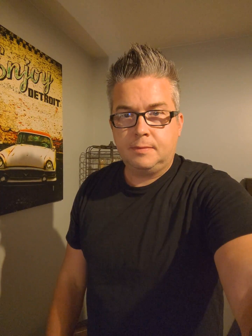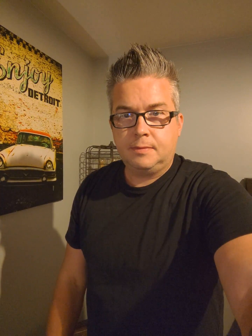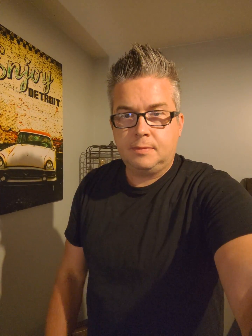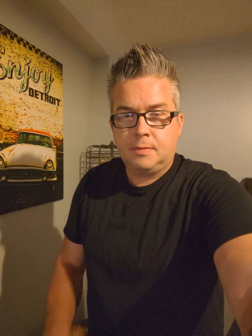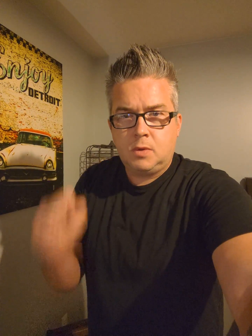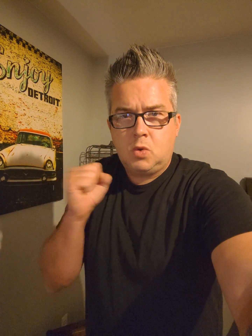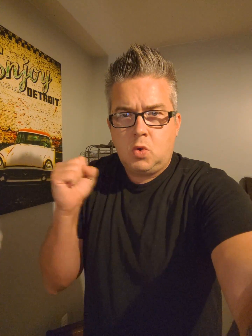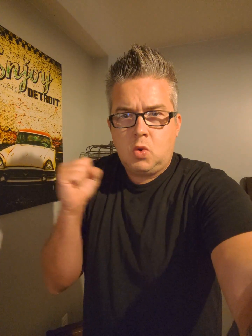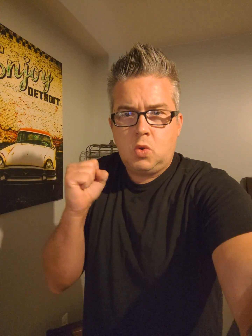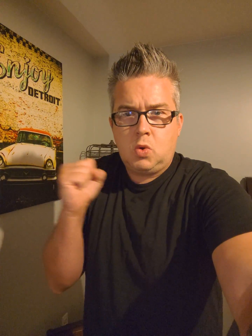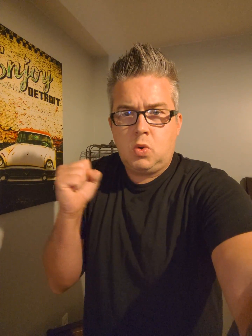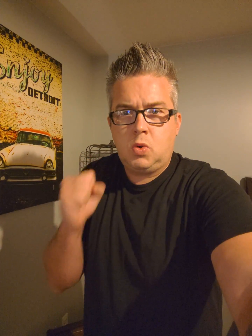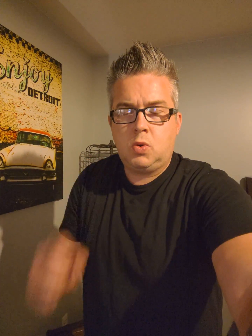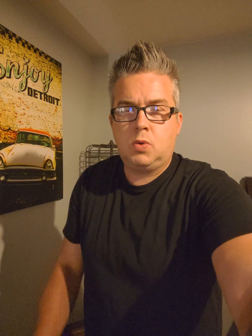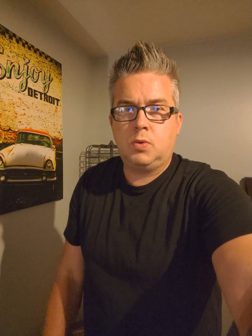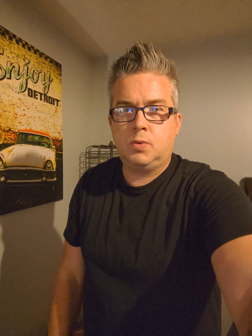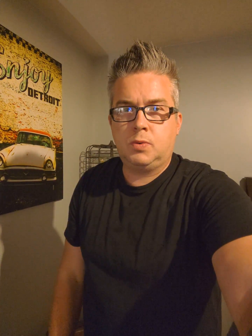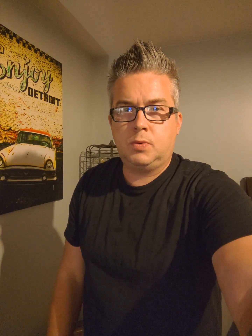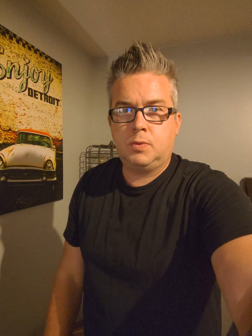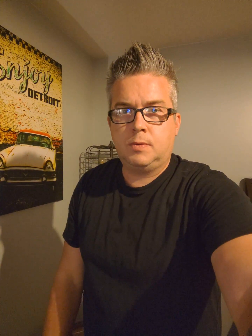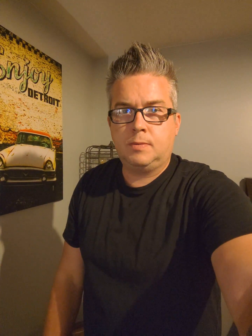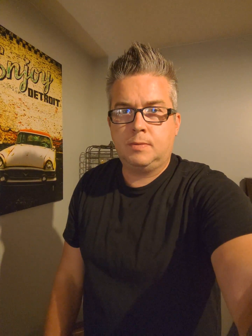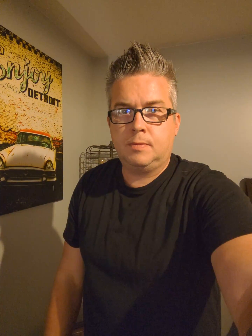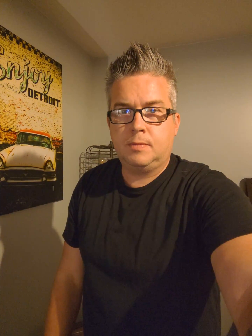cold